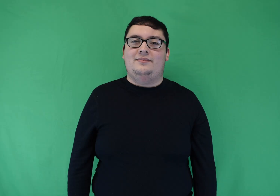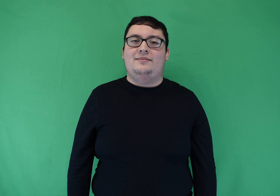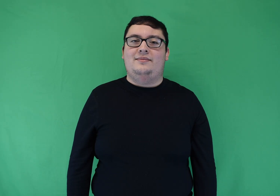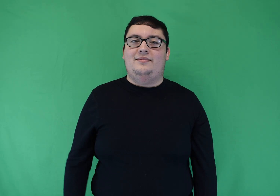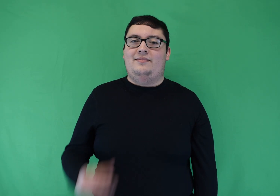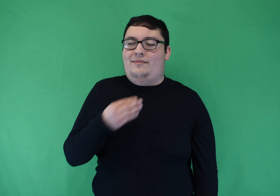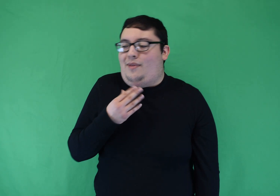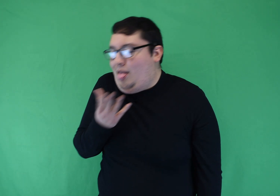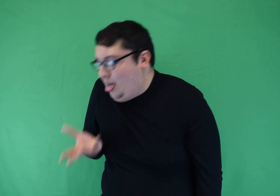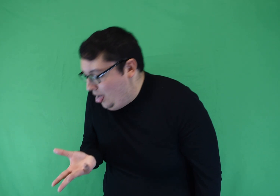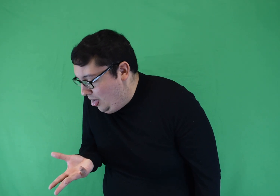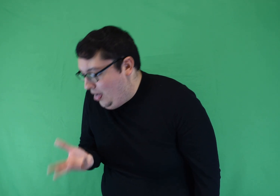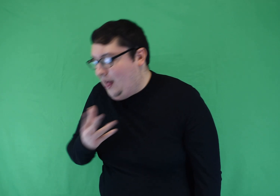vómito